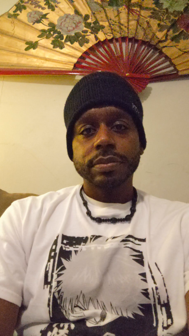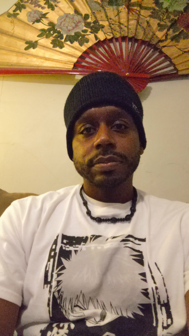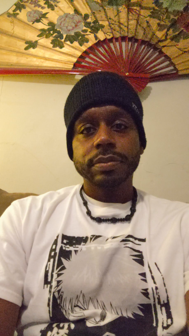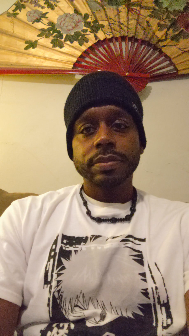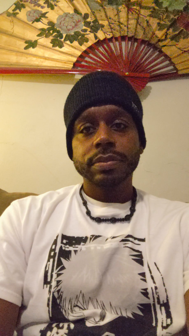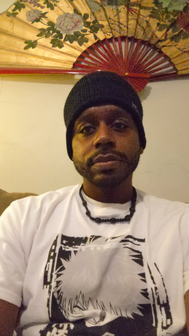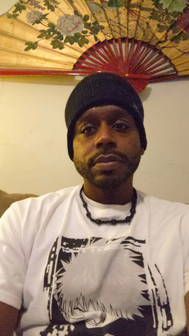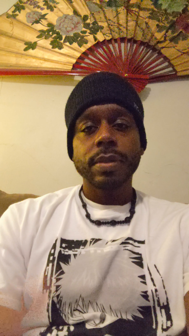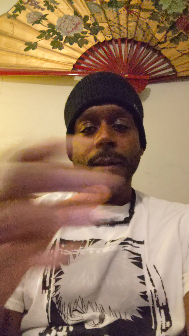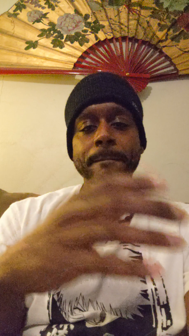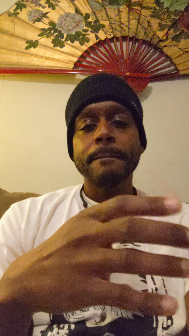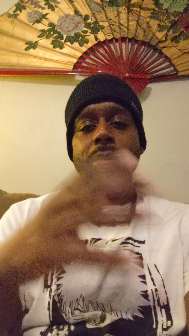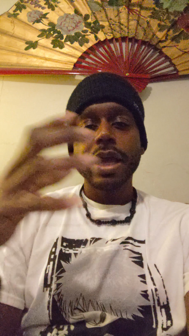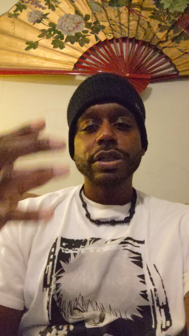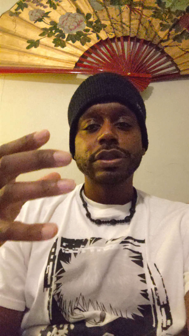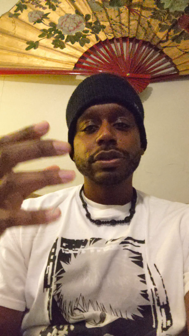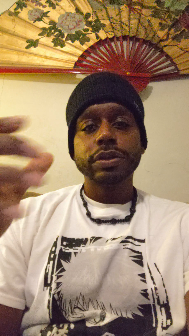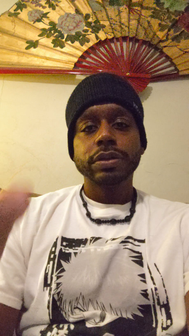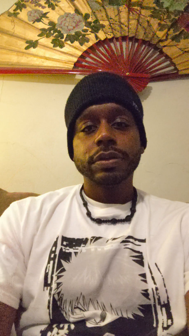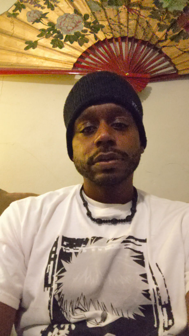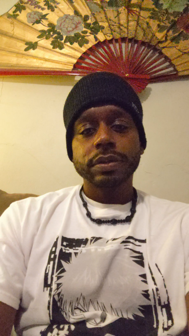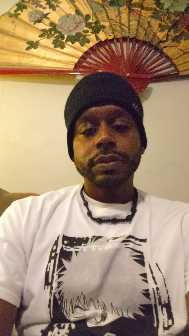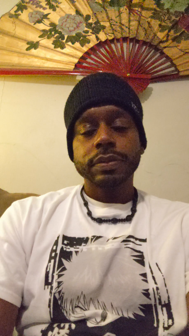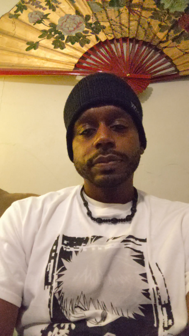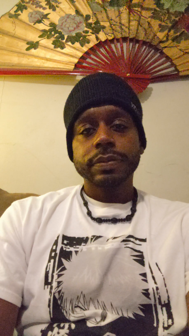much